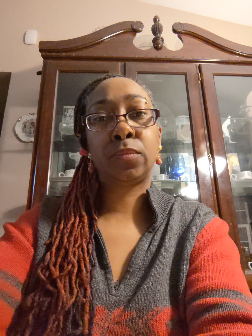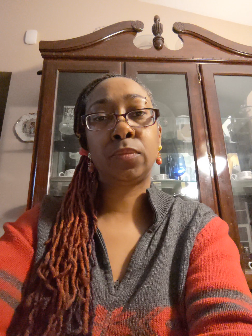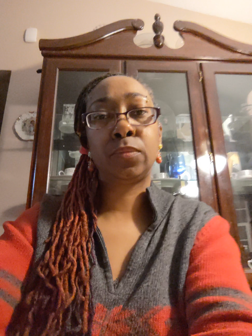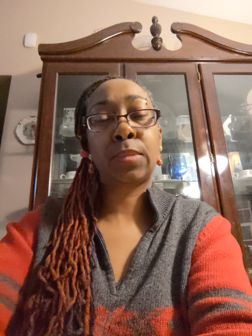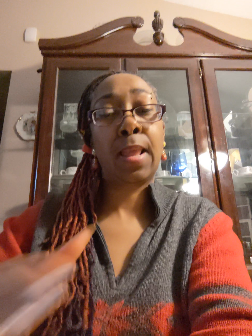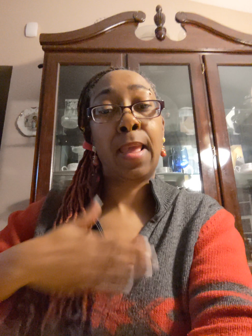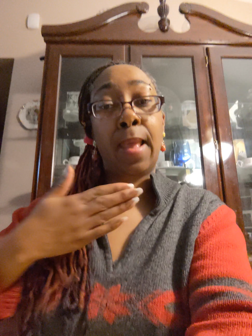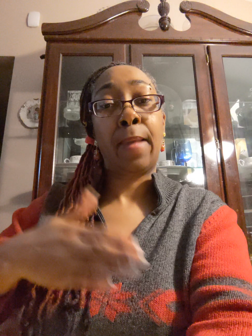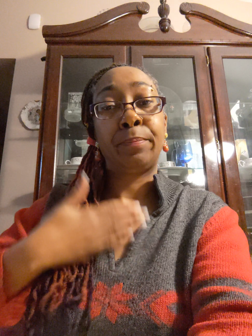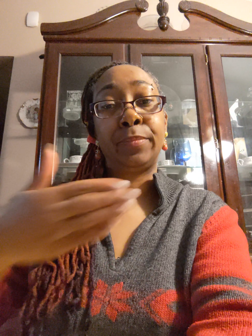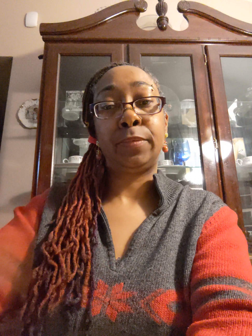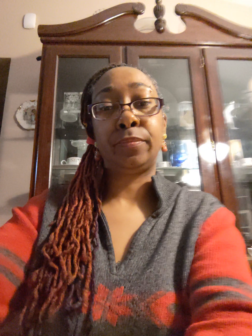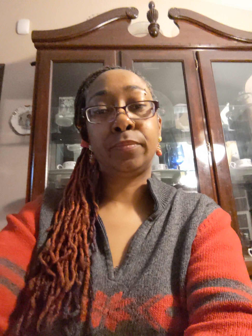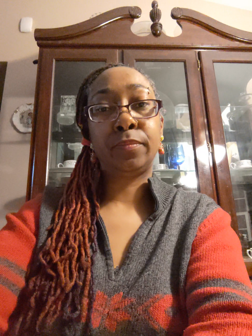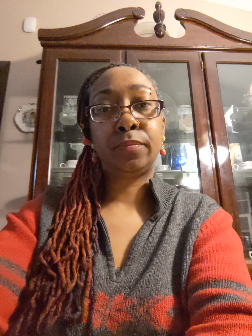happy